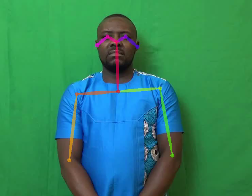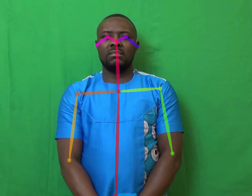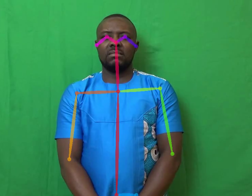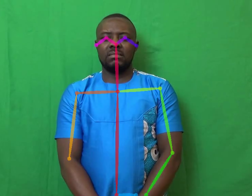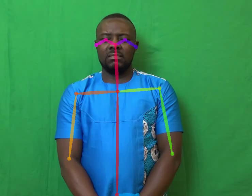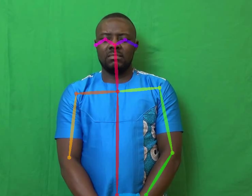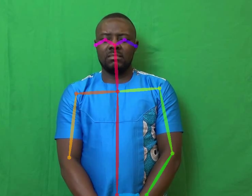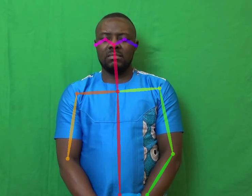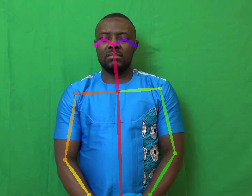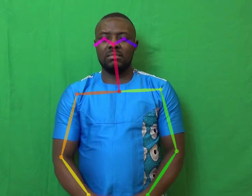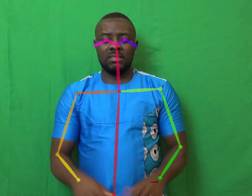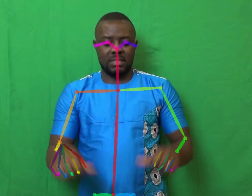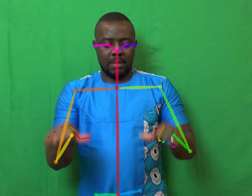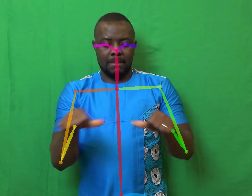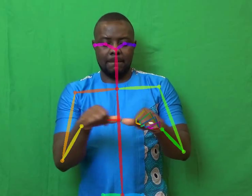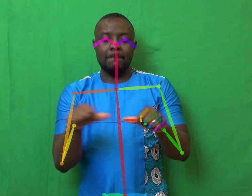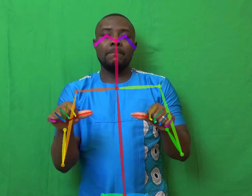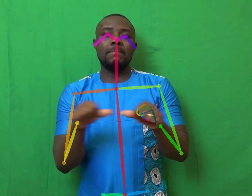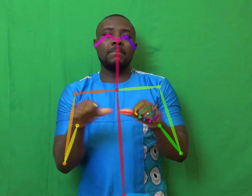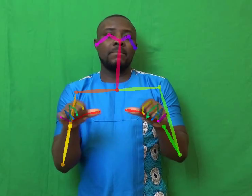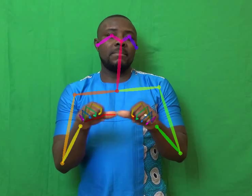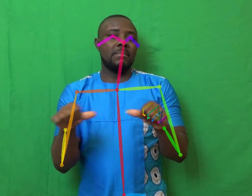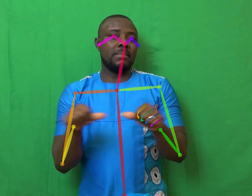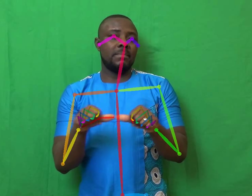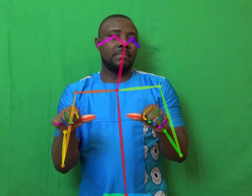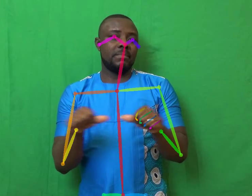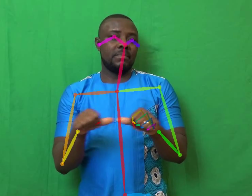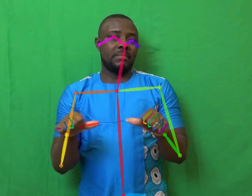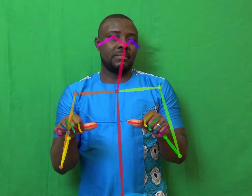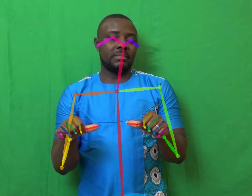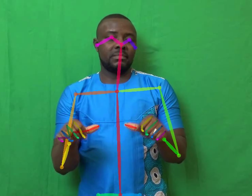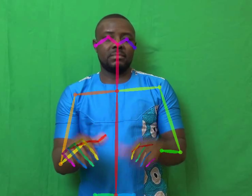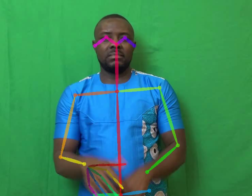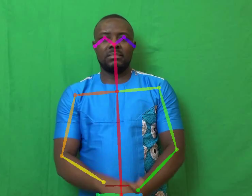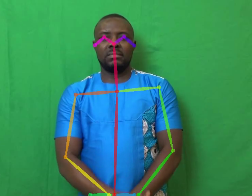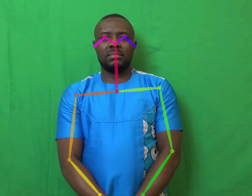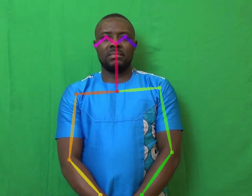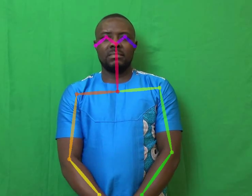tape